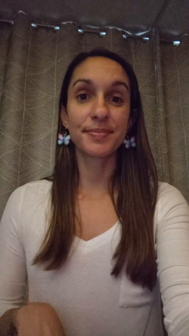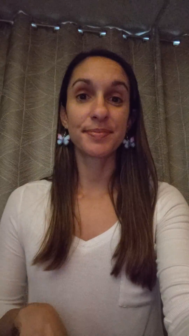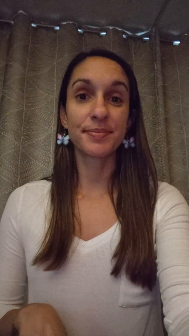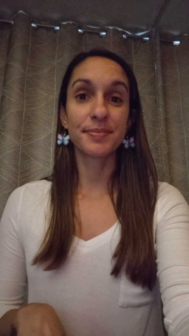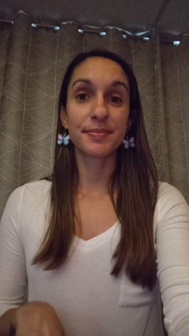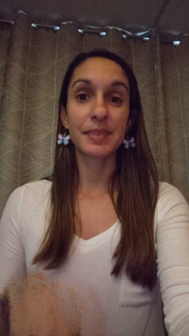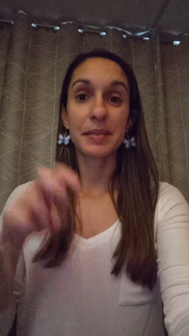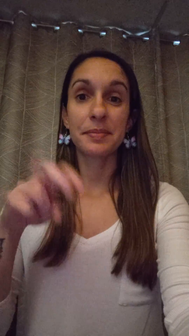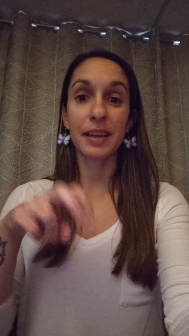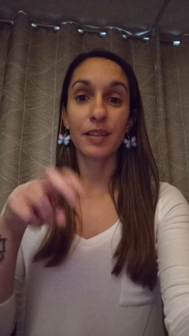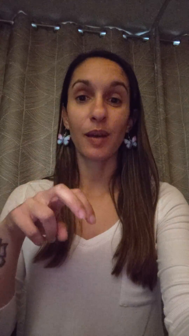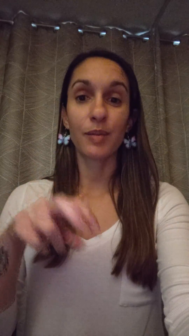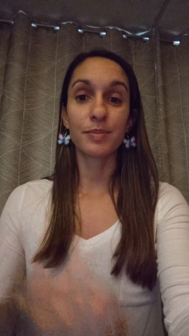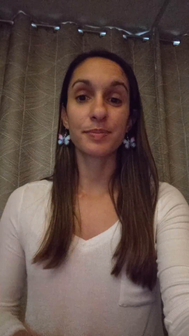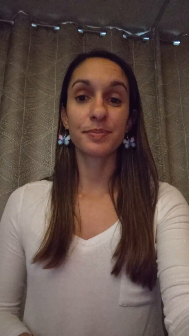potato